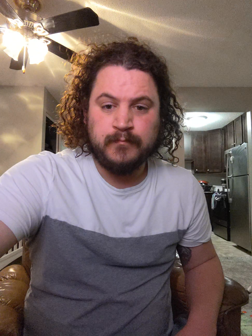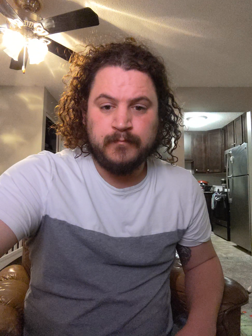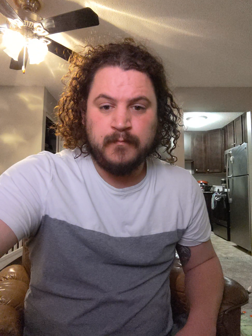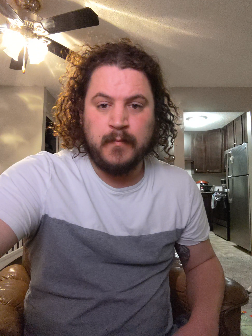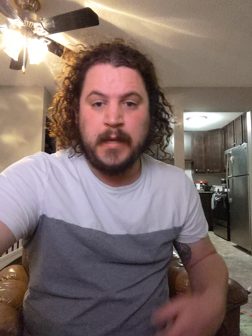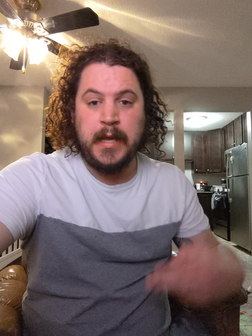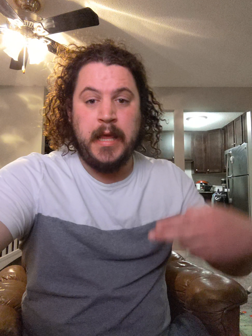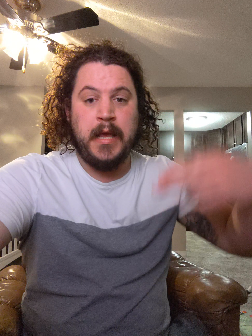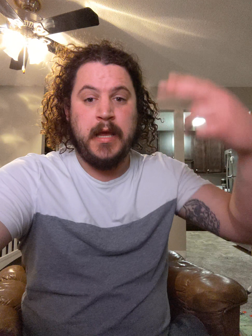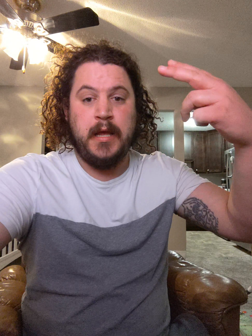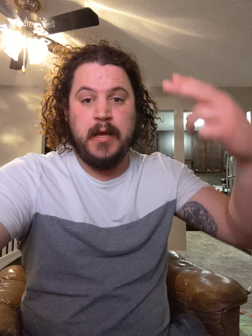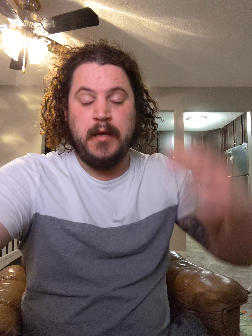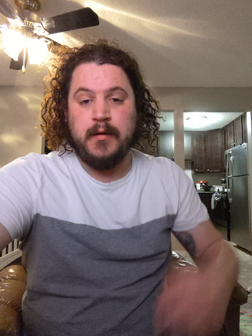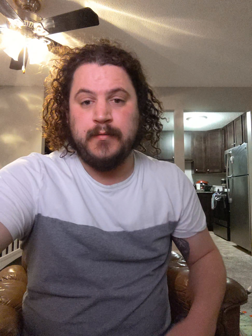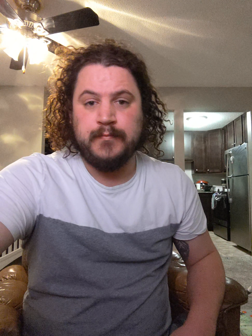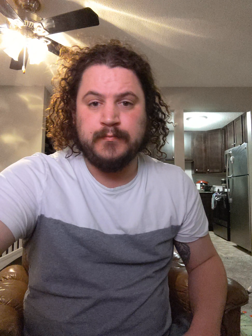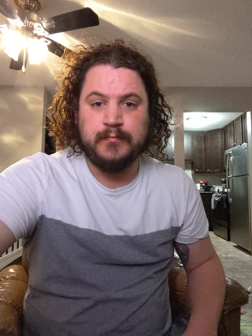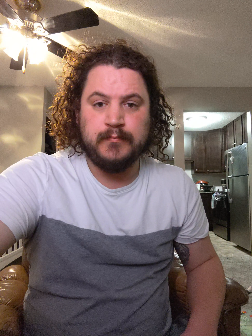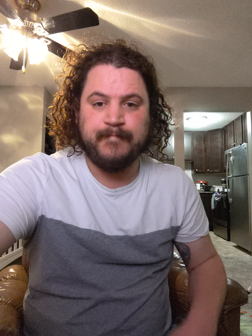high